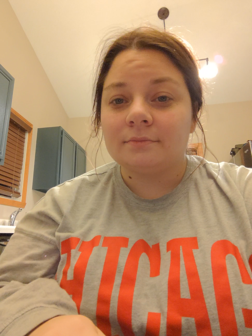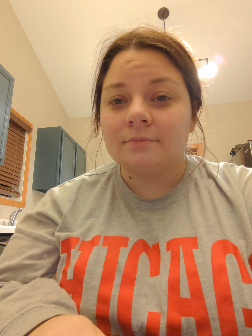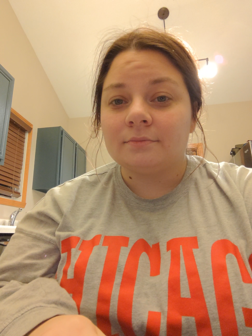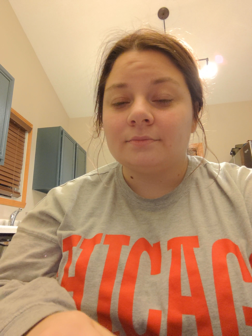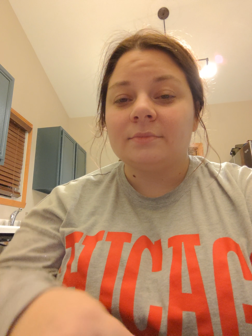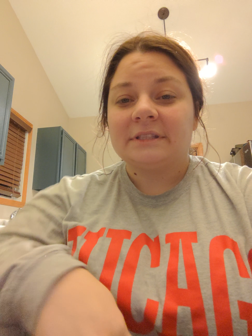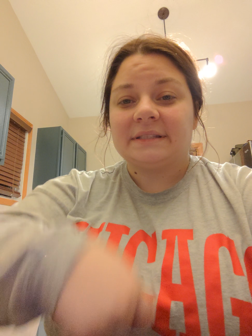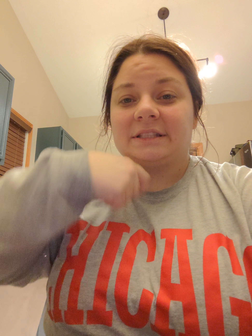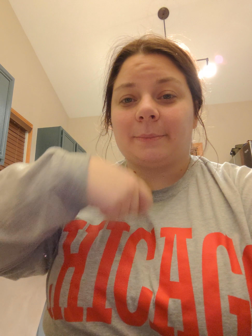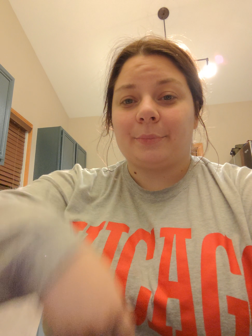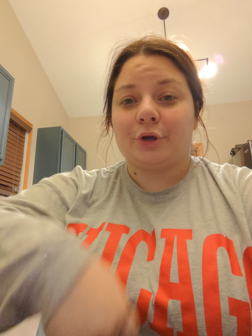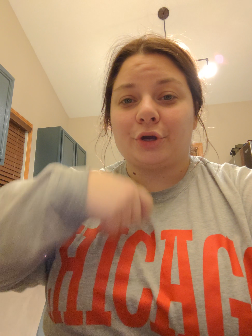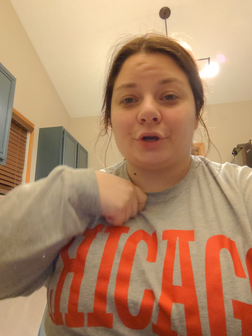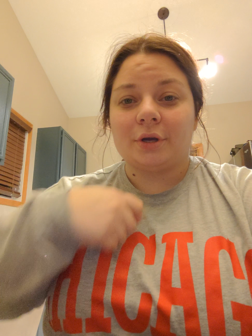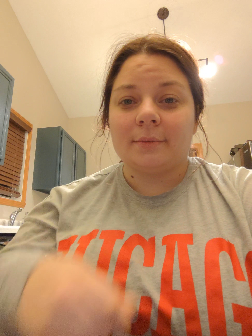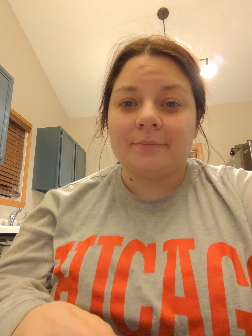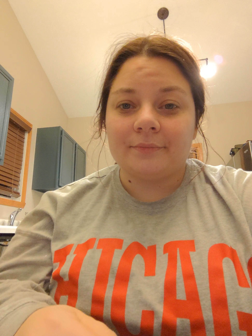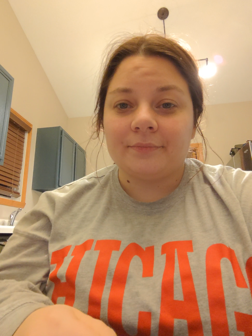zipper